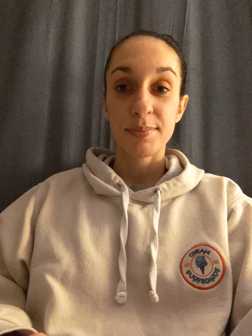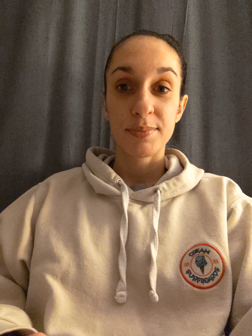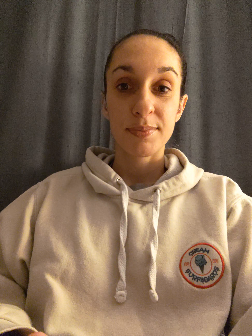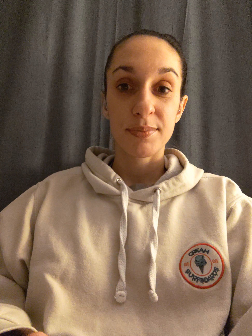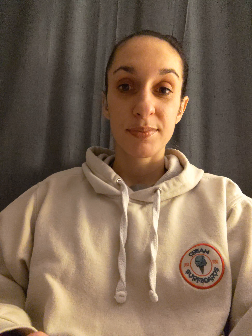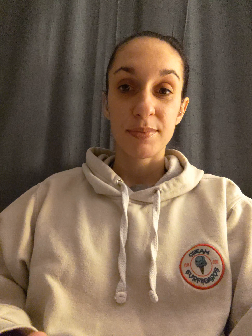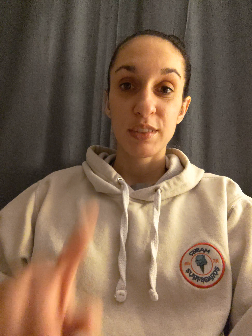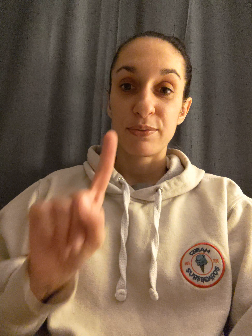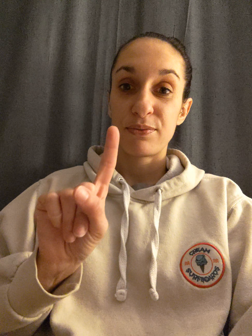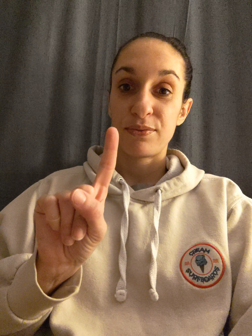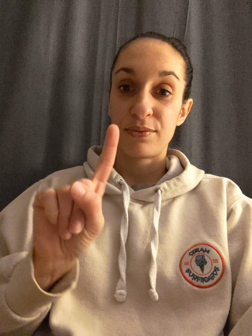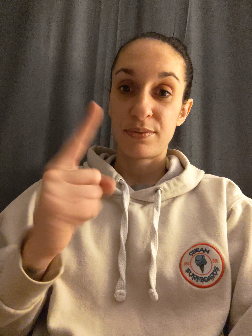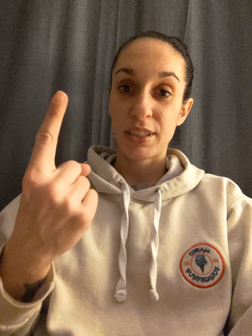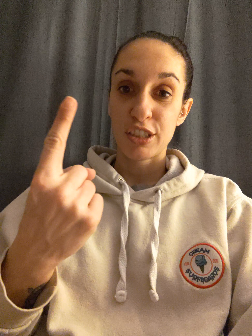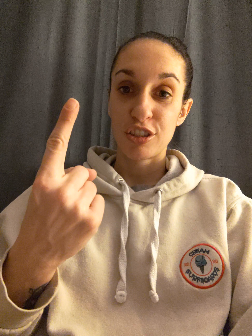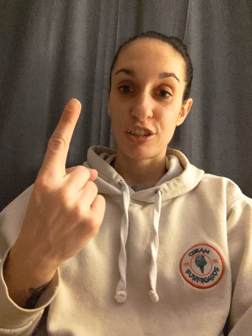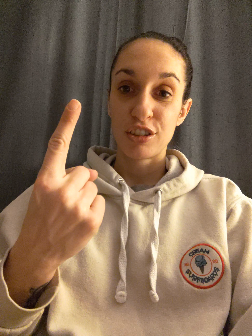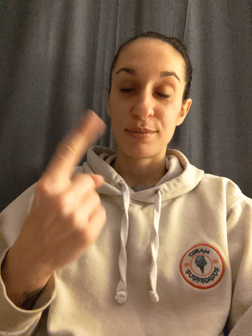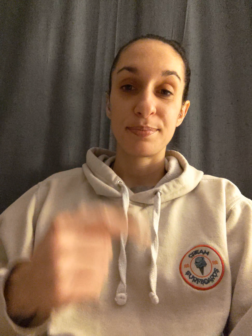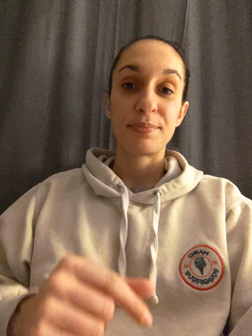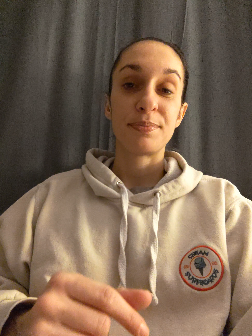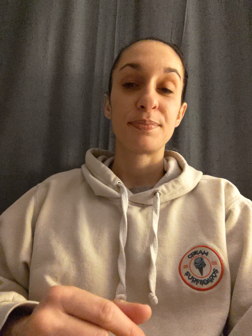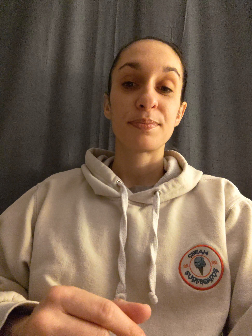first